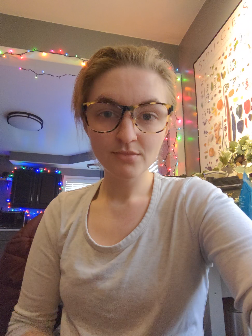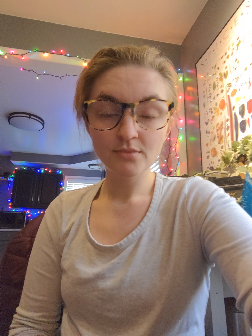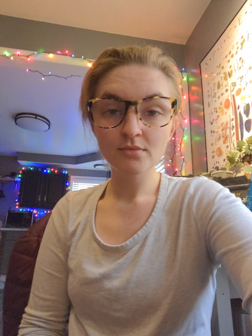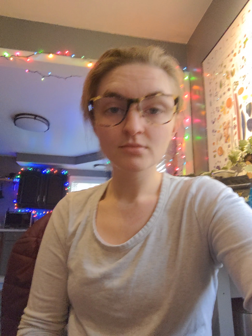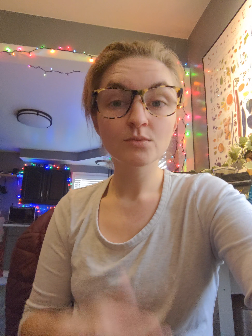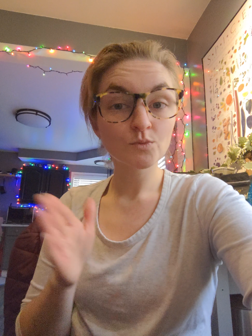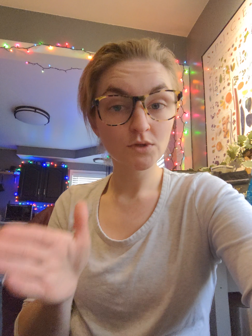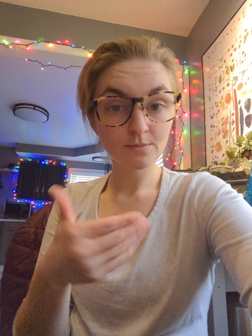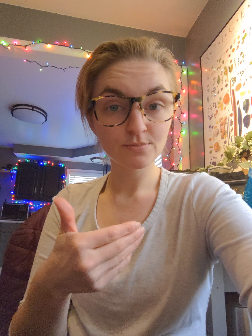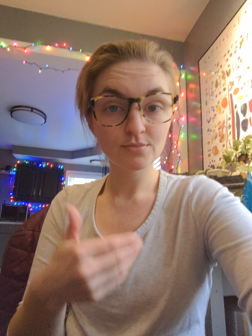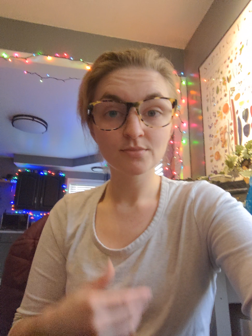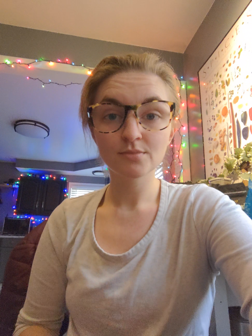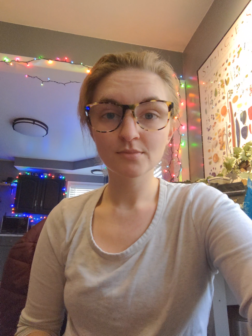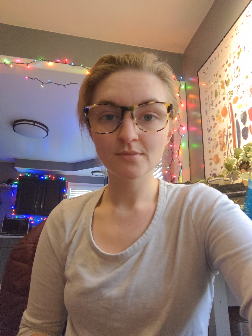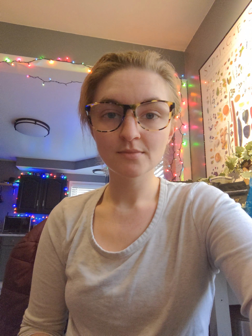room